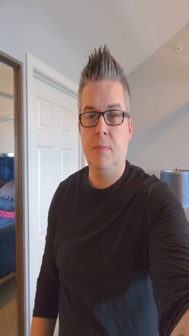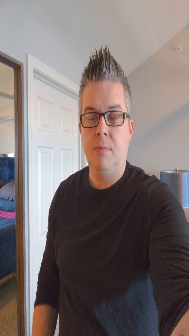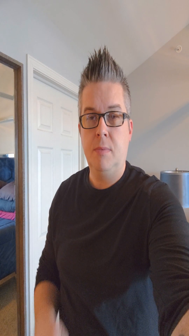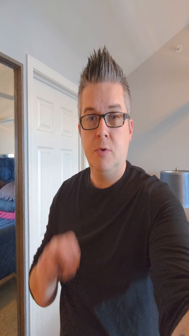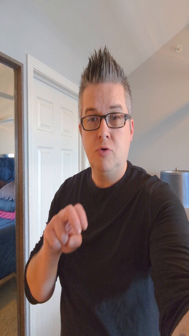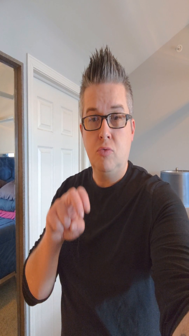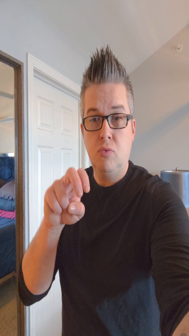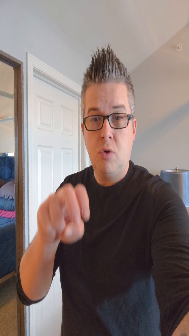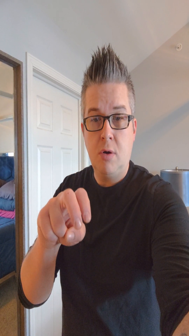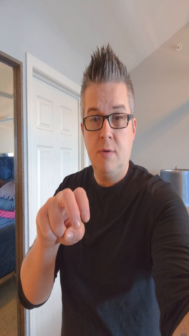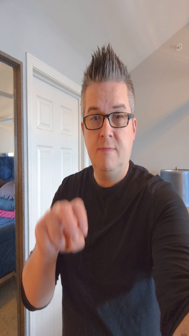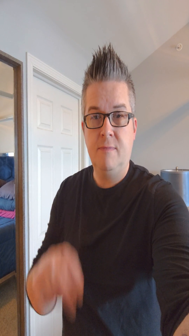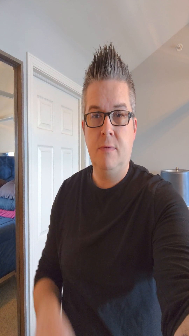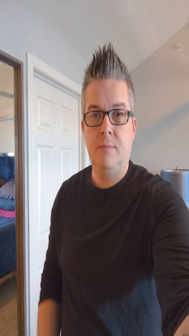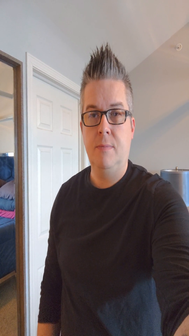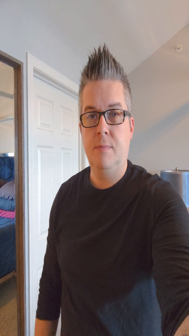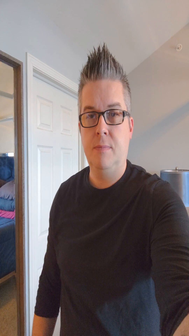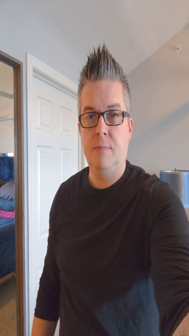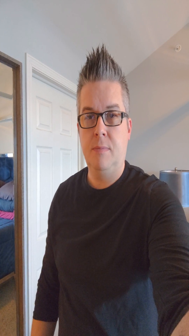ride